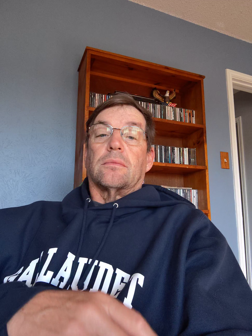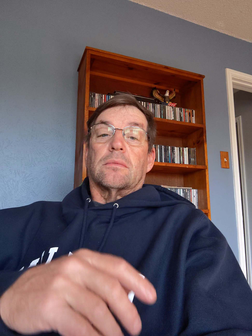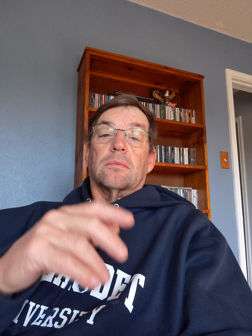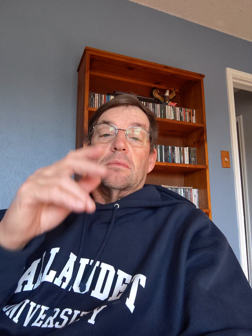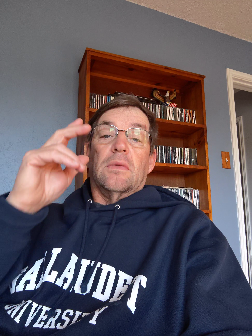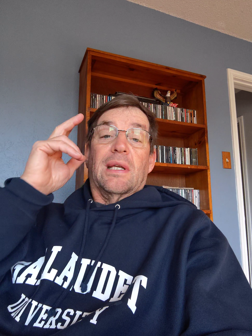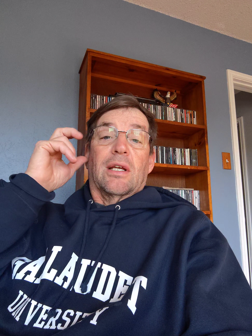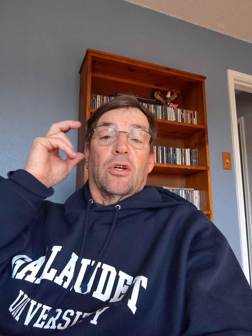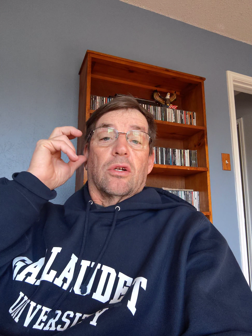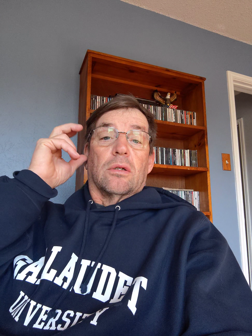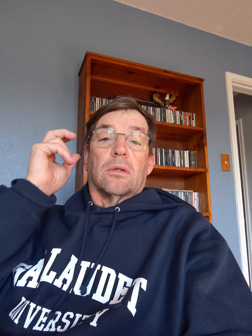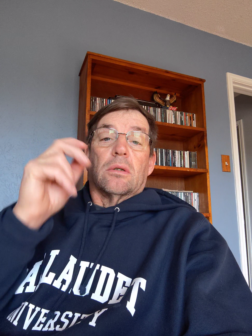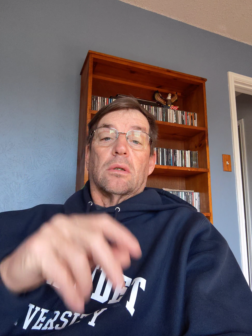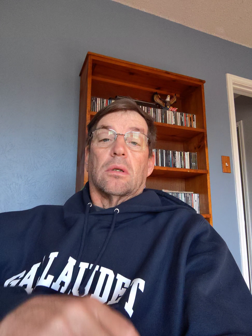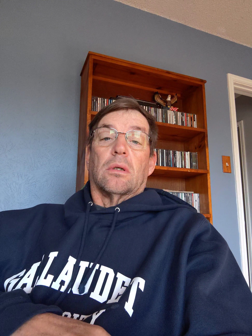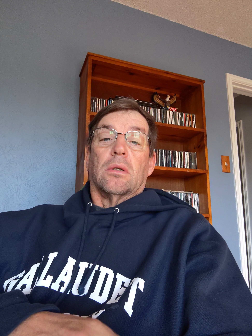hear